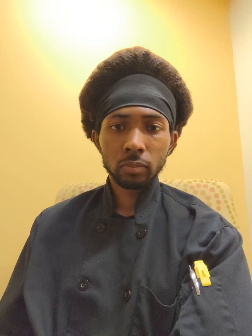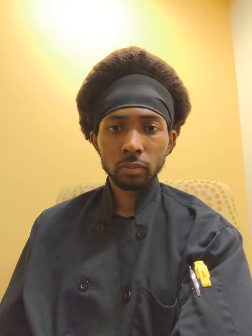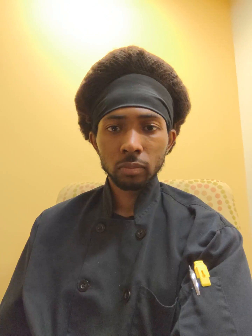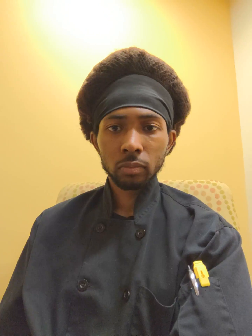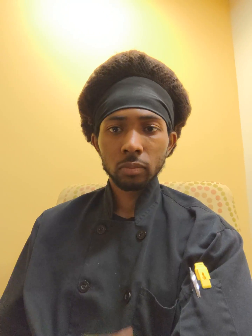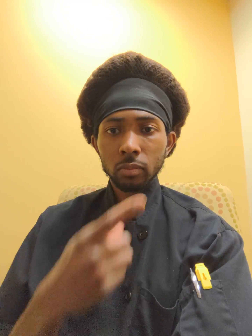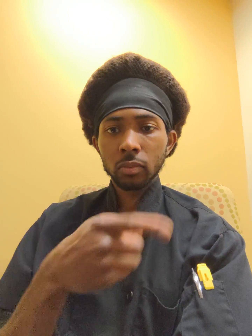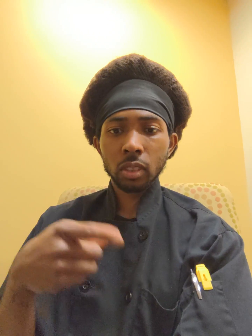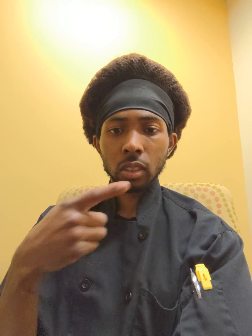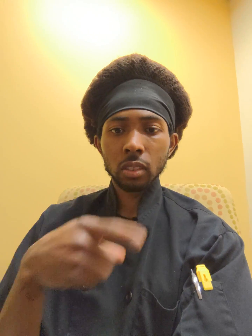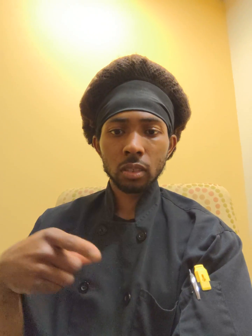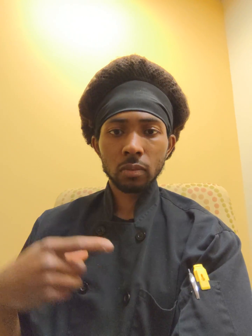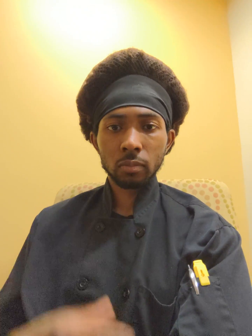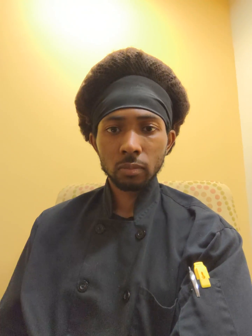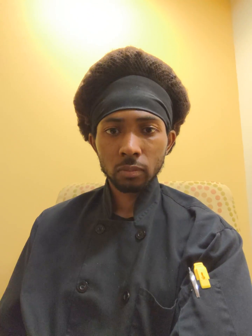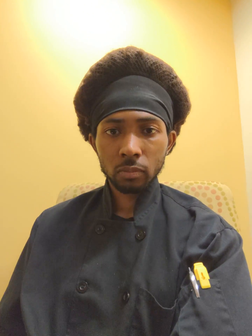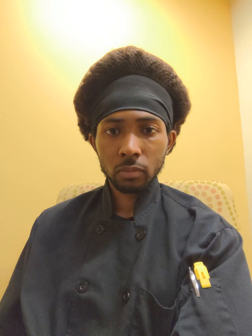knife